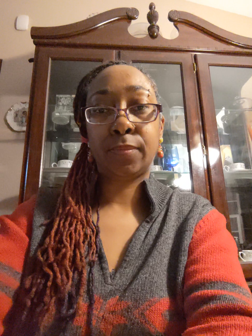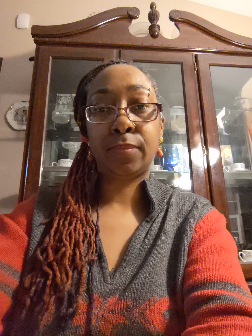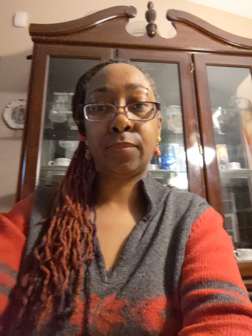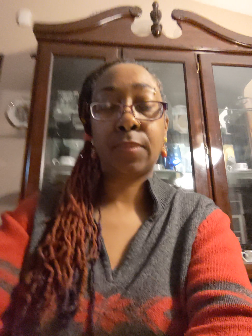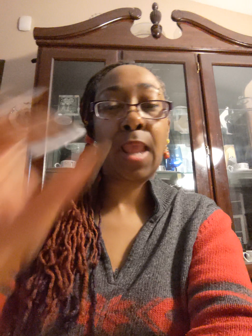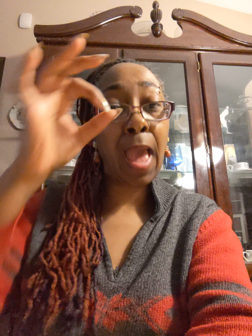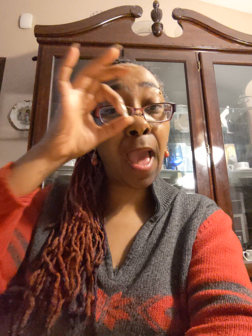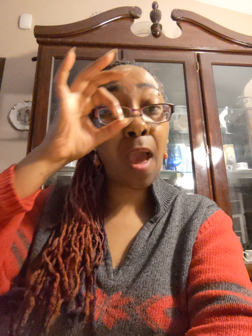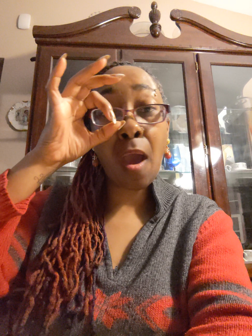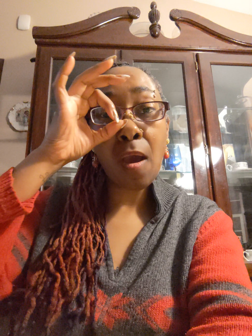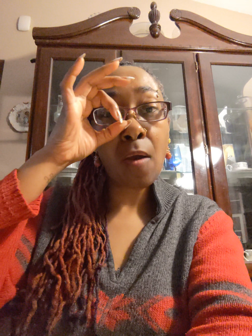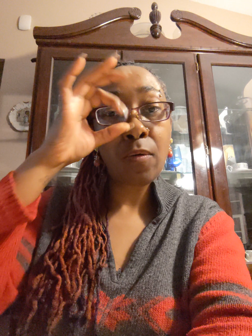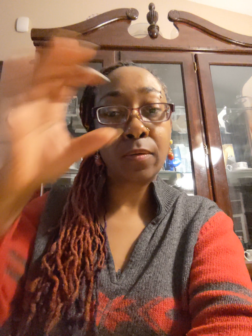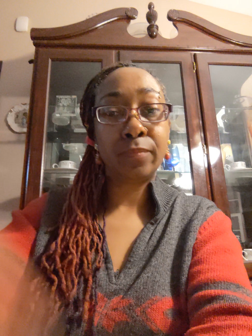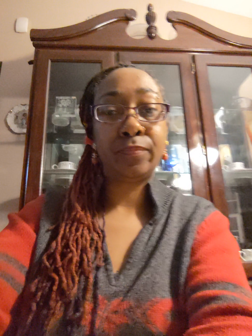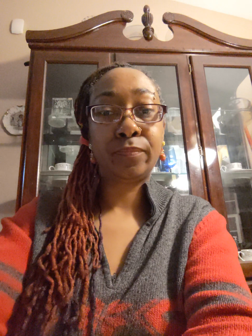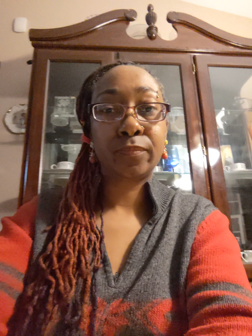owl